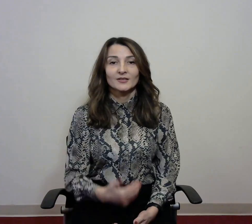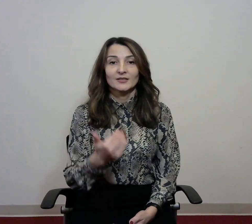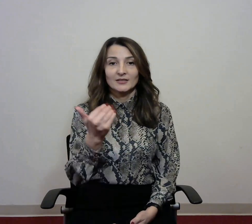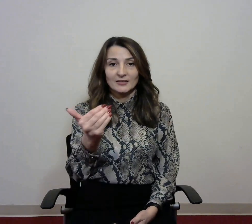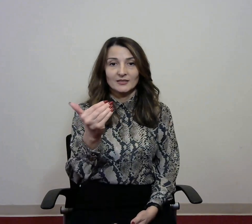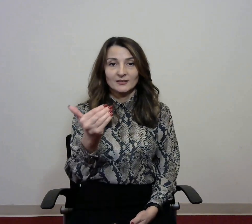siz